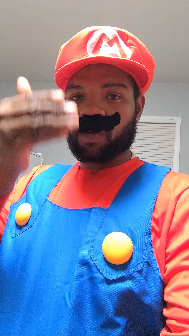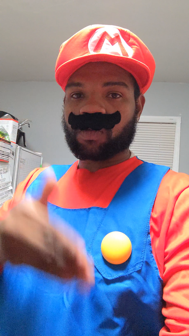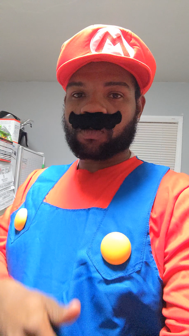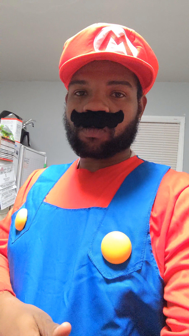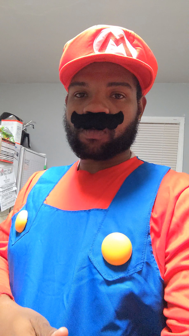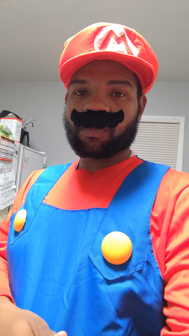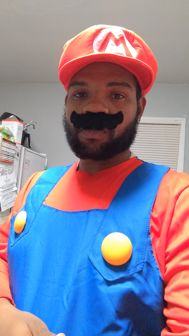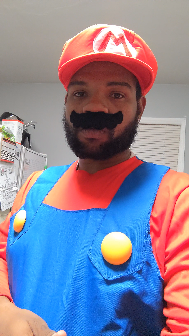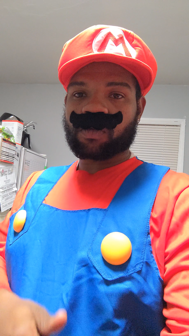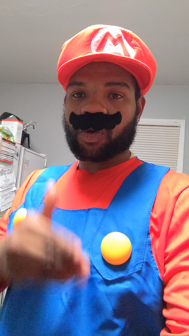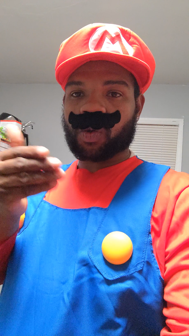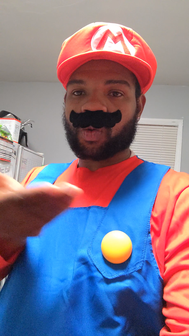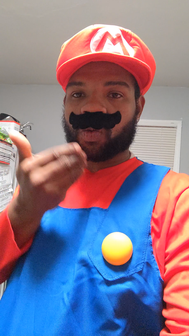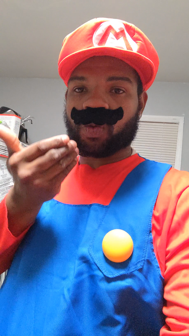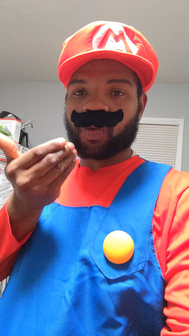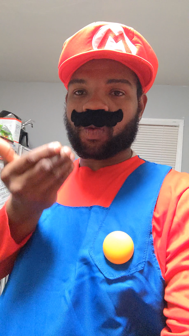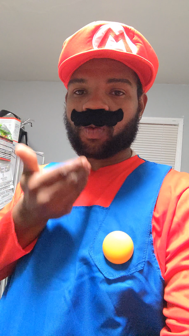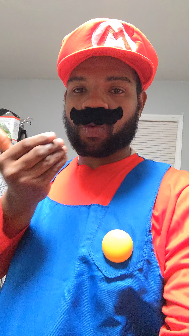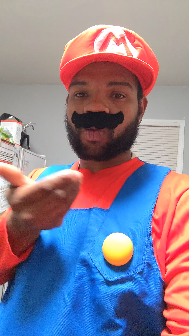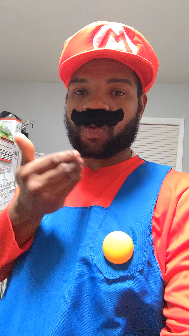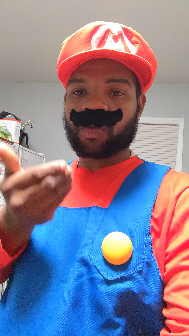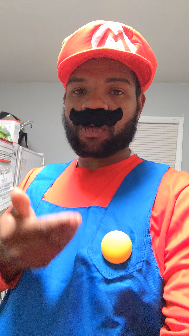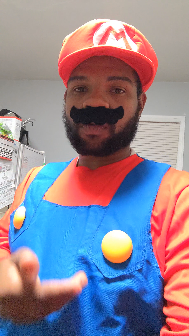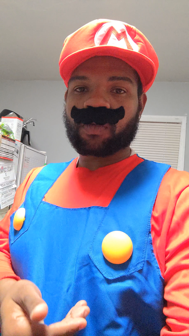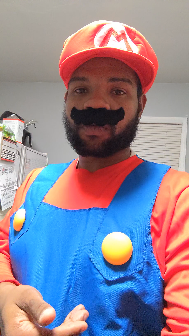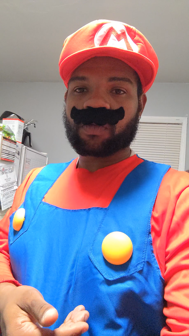new